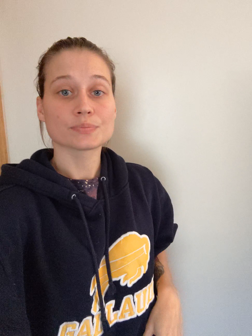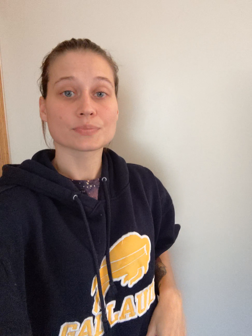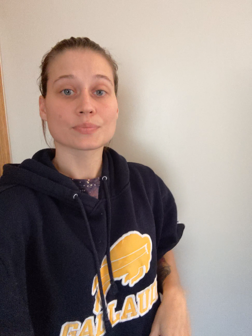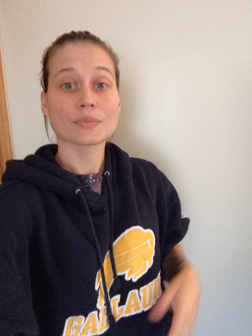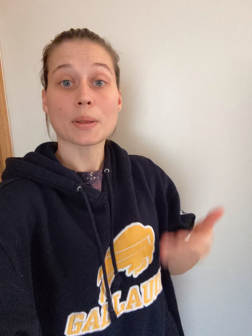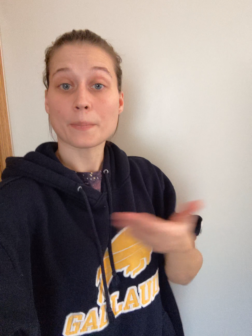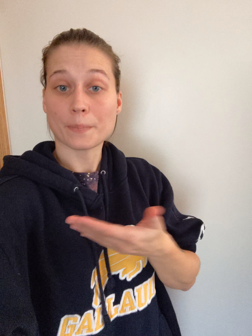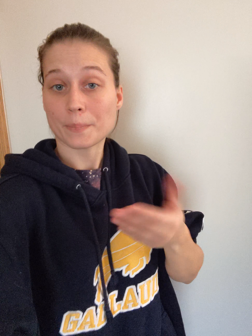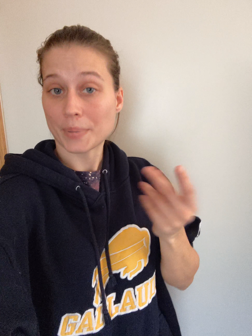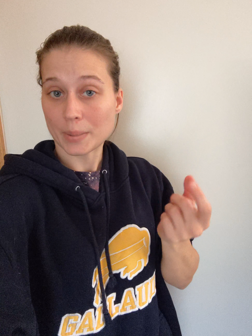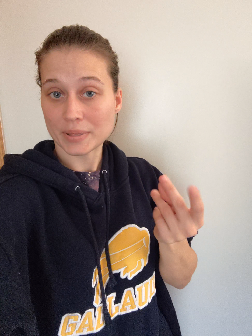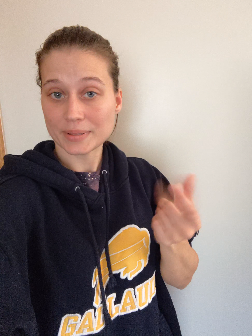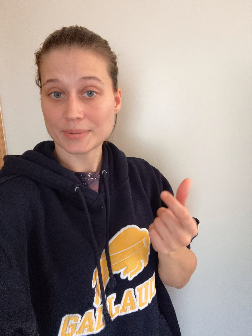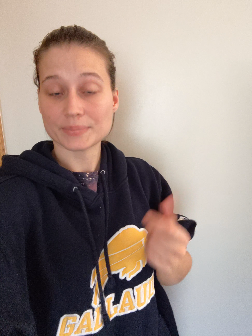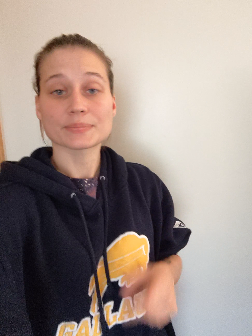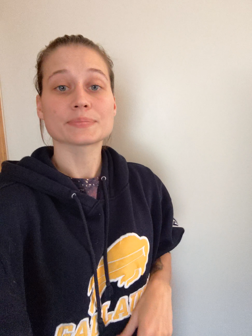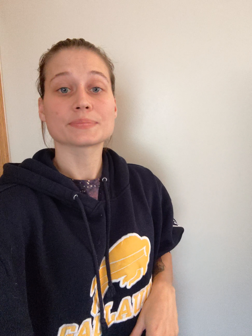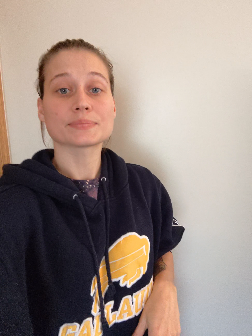puppy